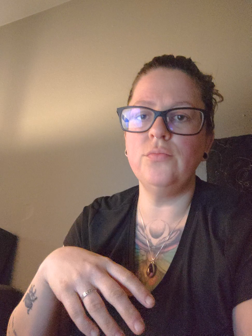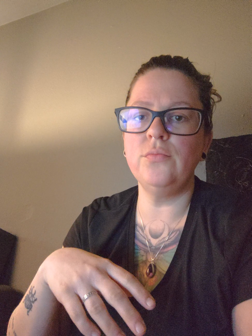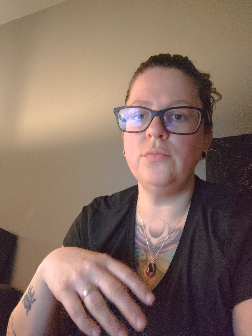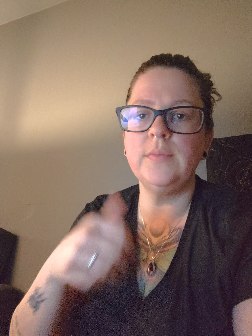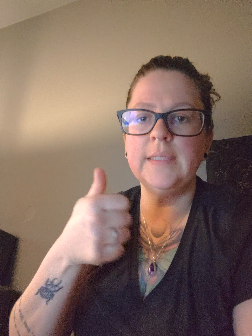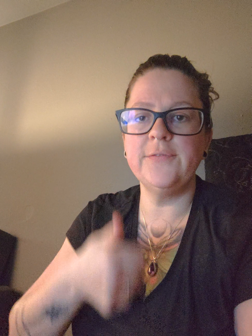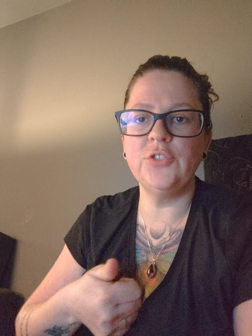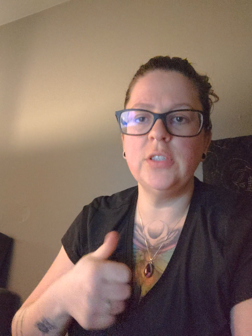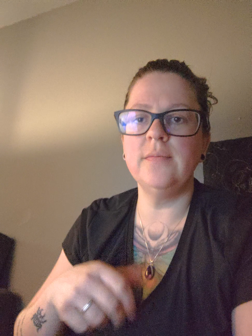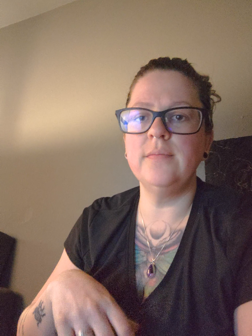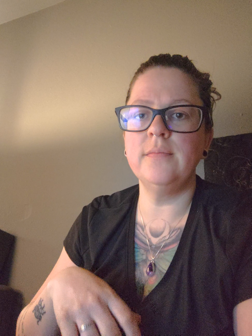every